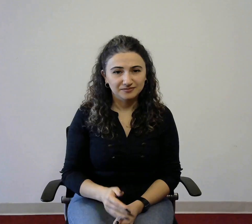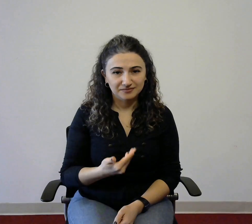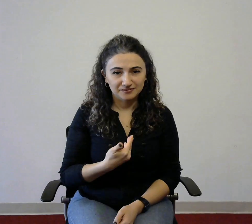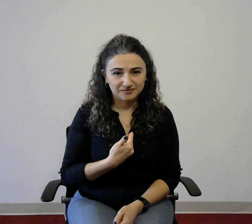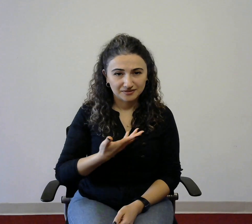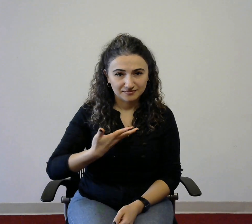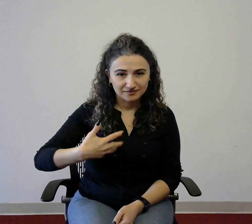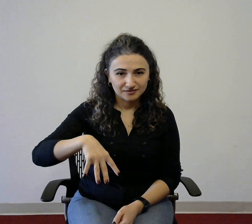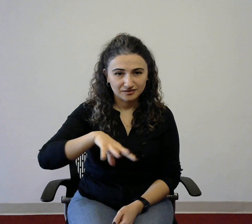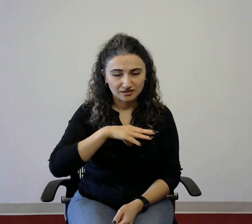biz